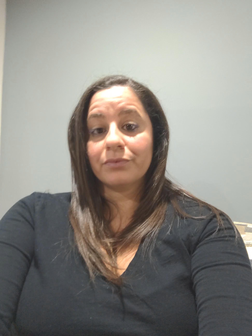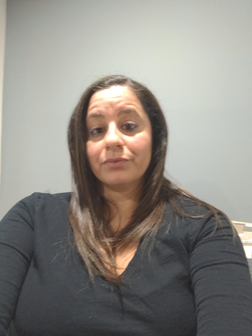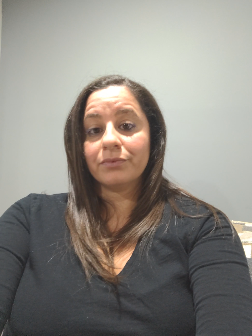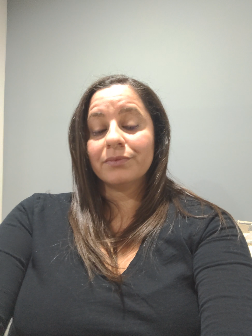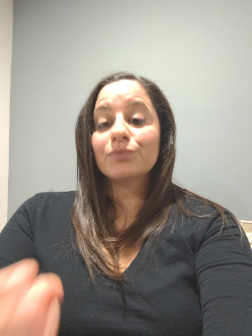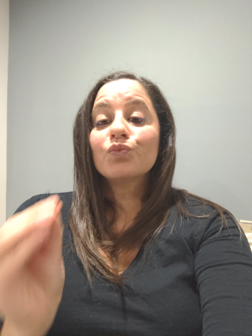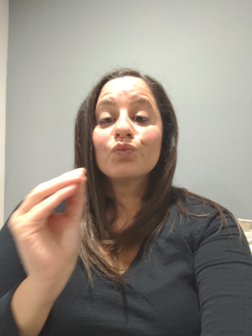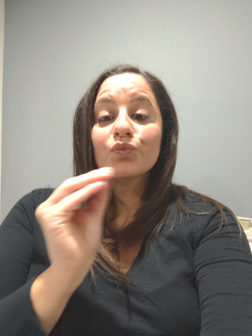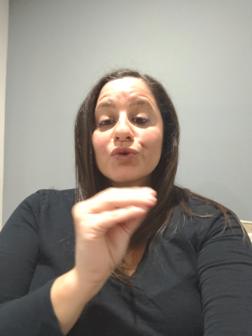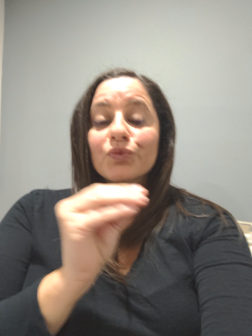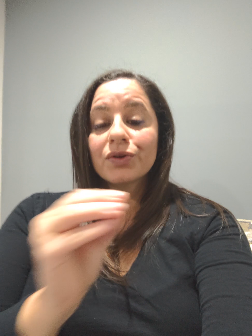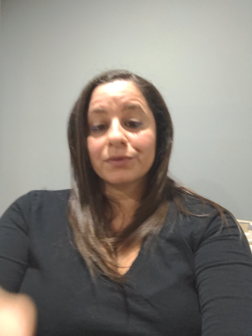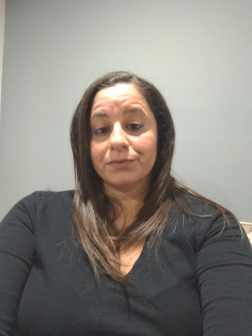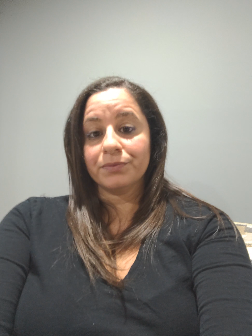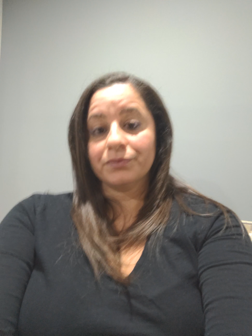kiss